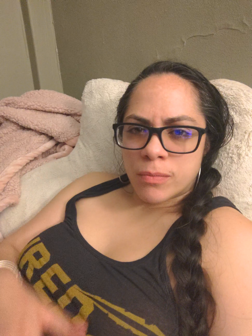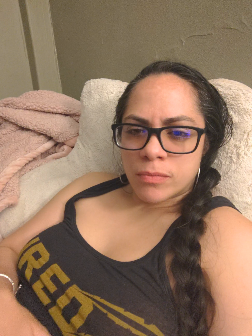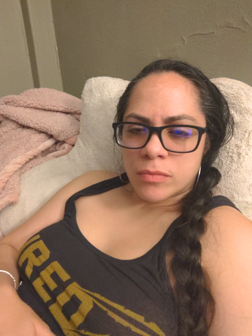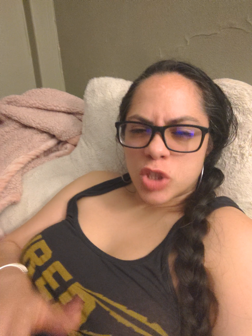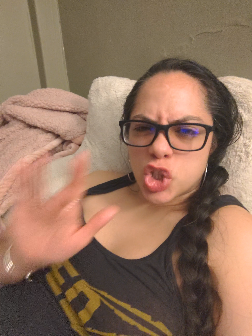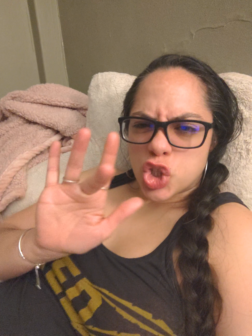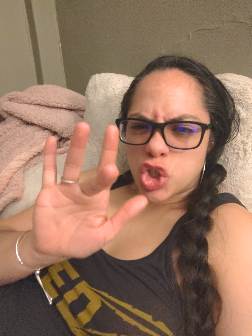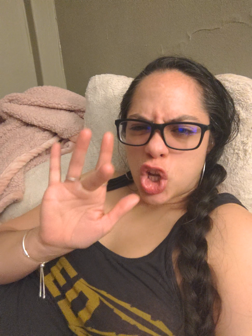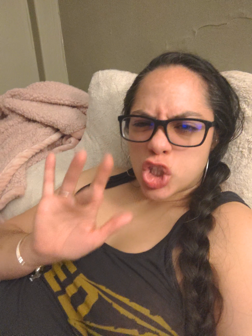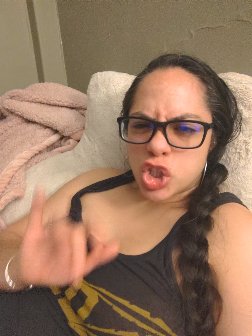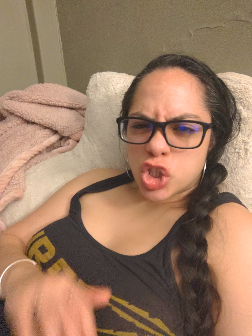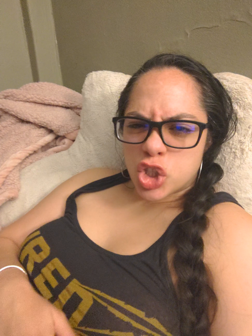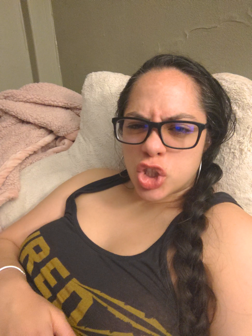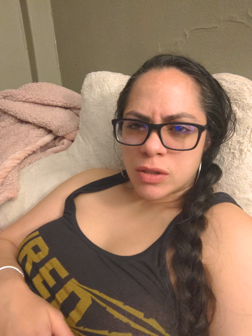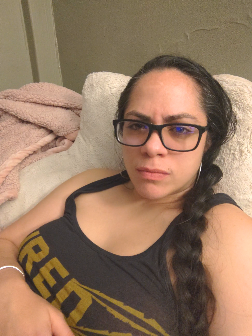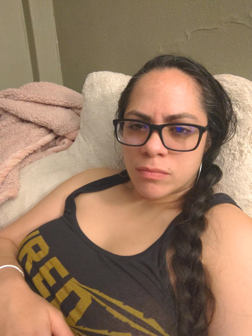touch